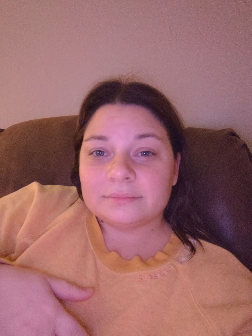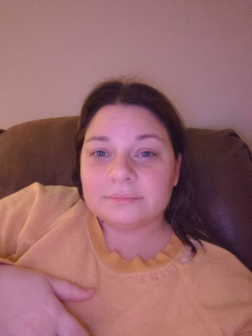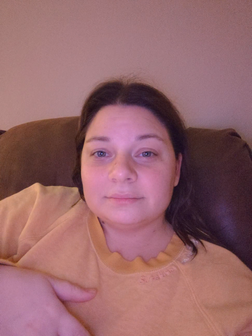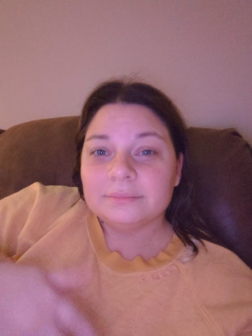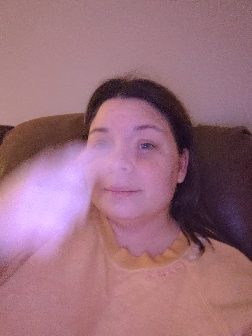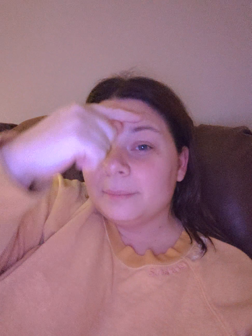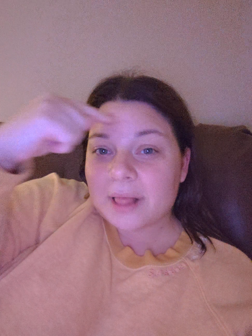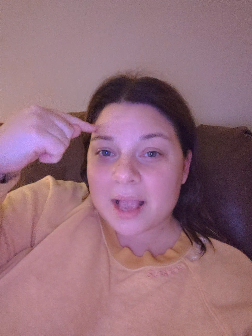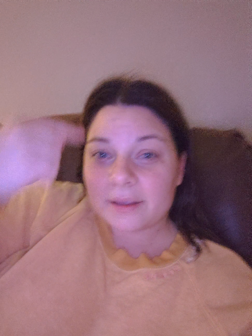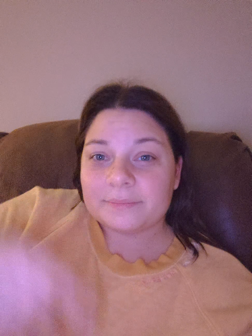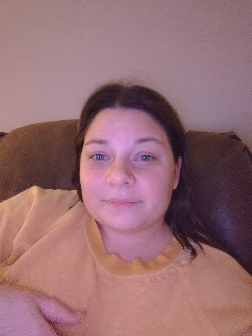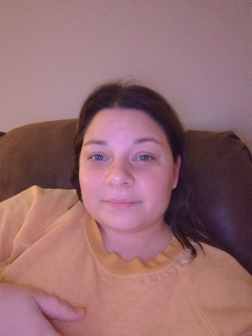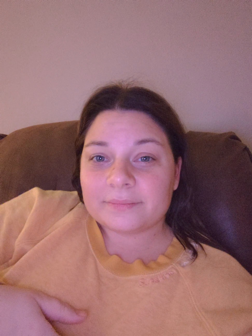black